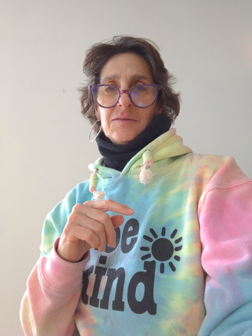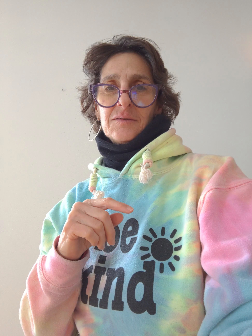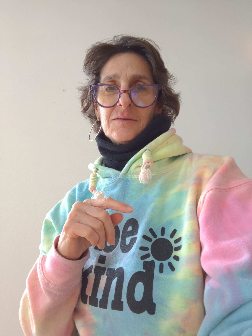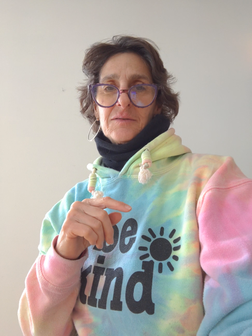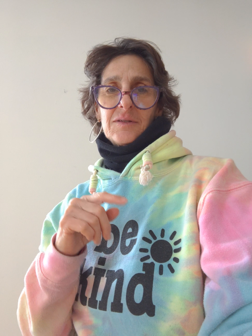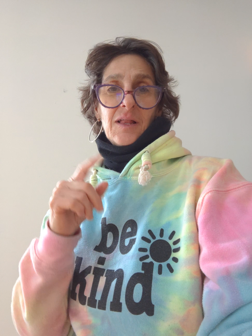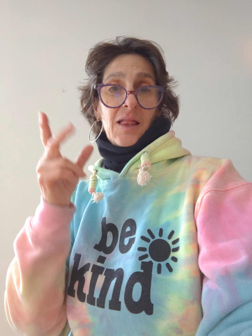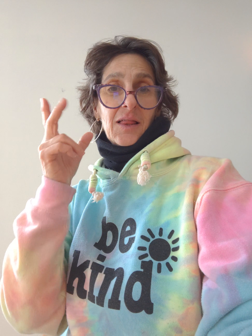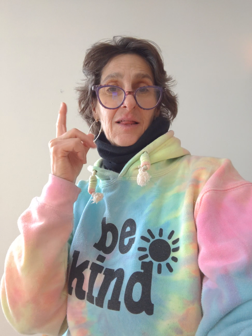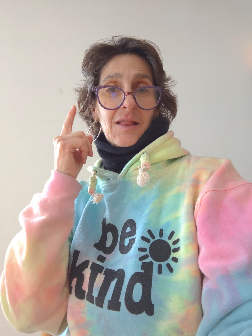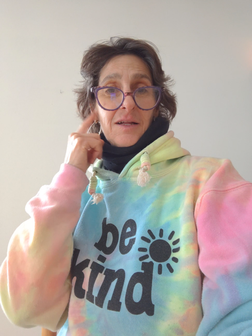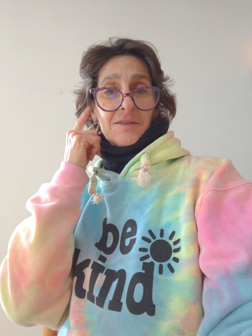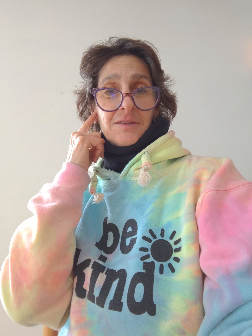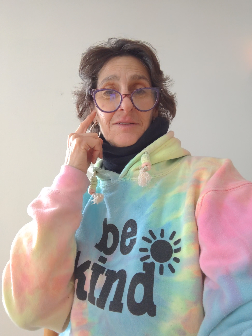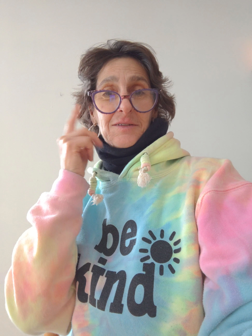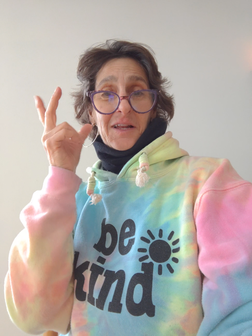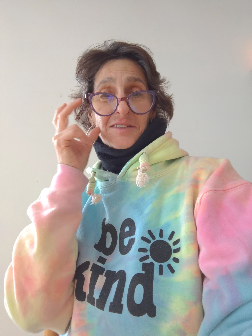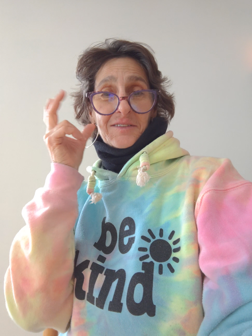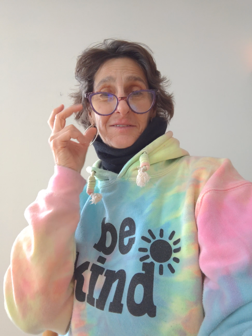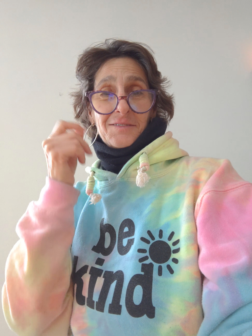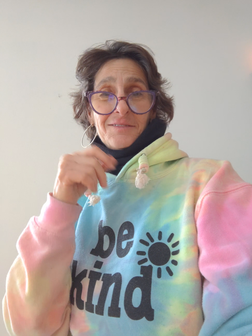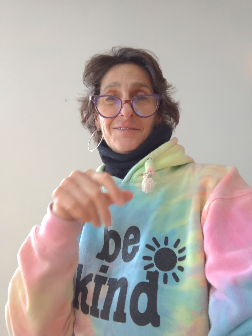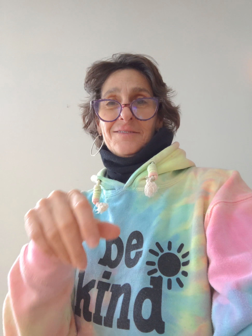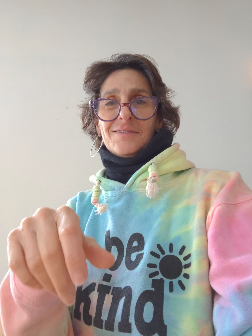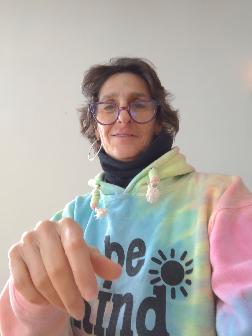listen